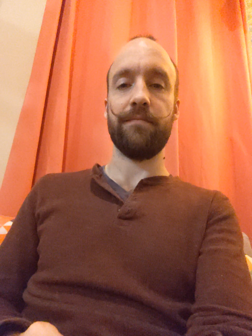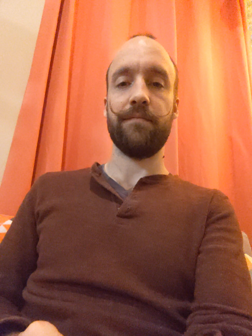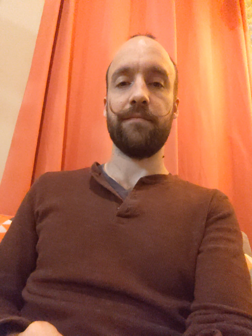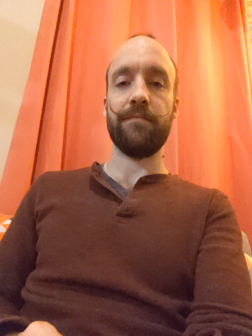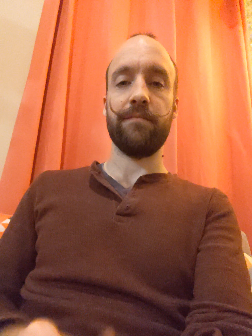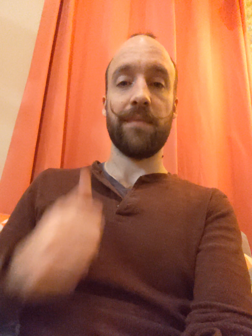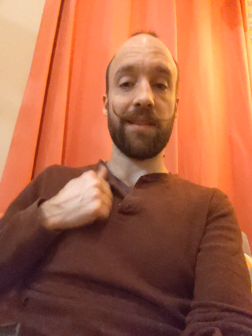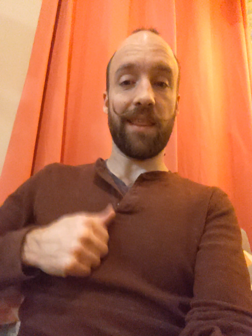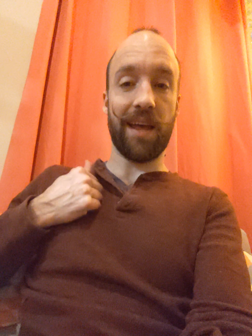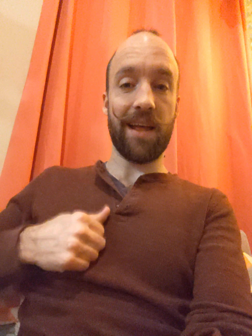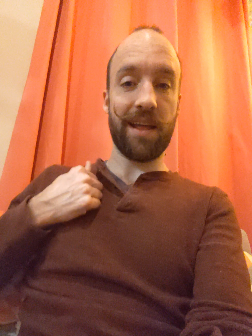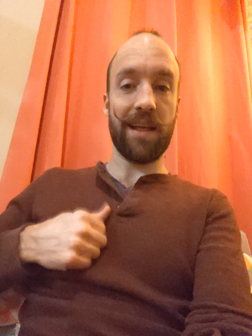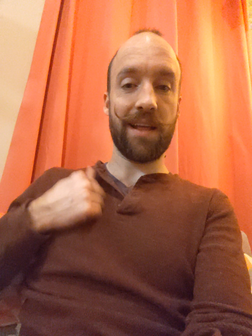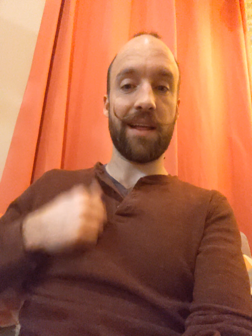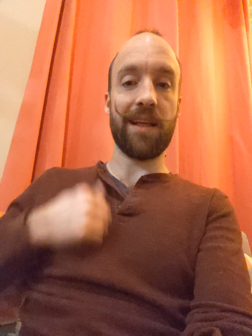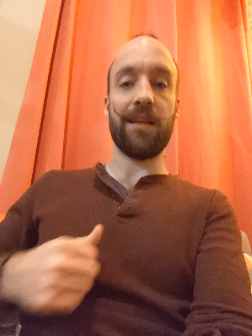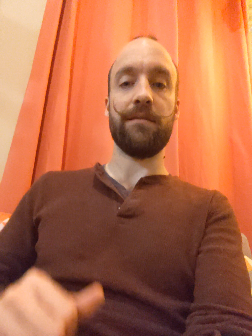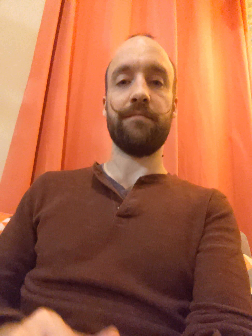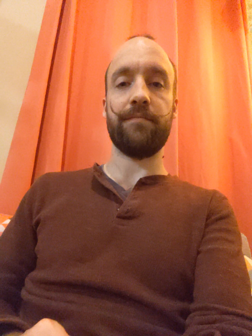bath